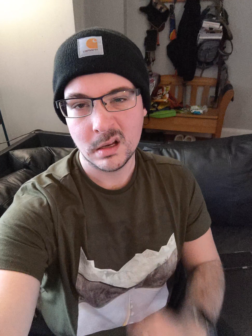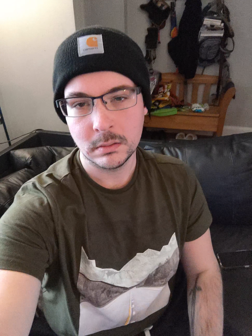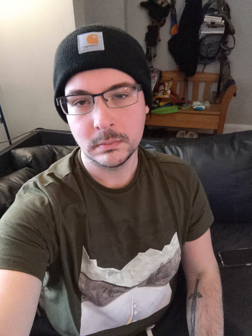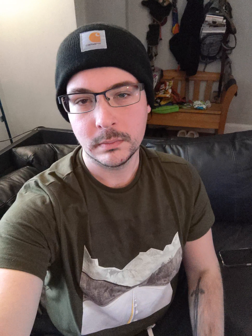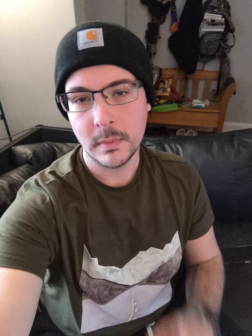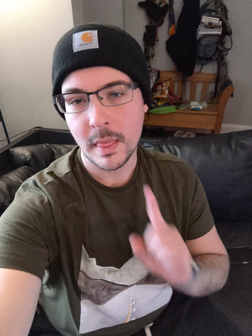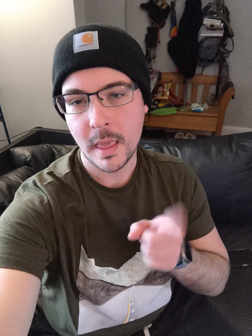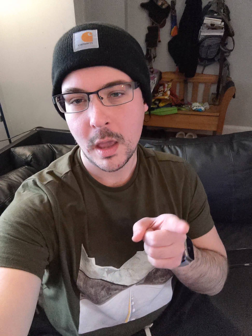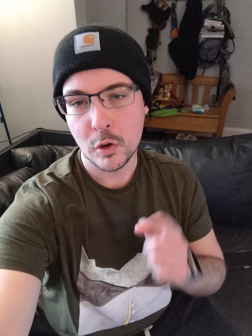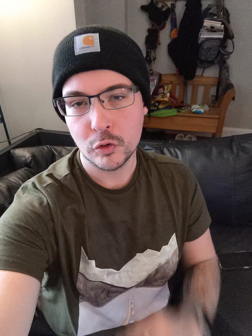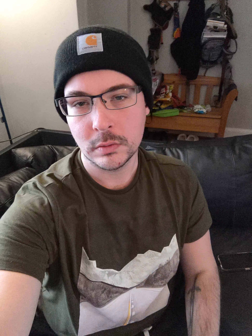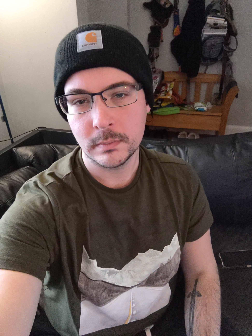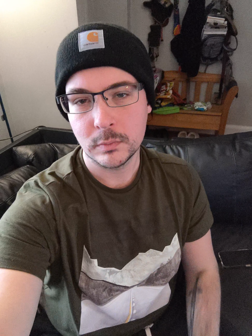there